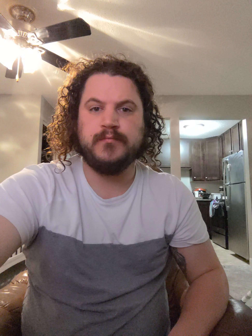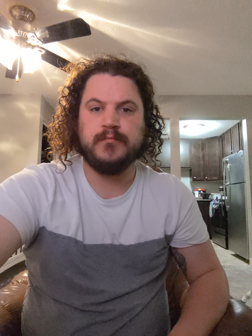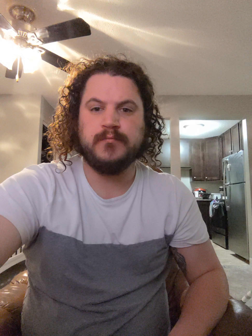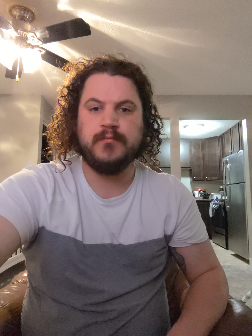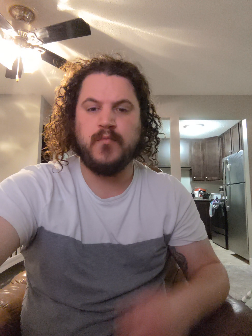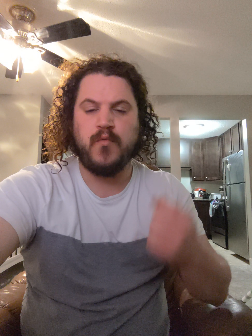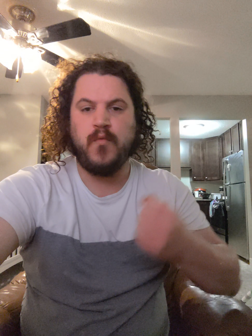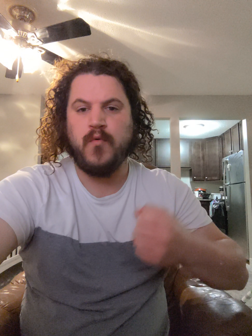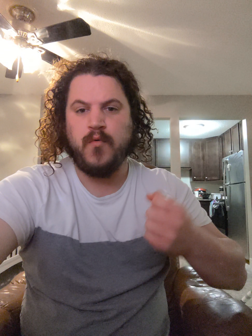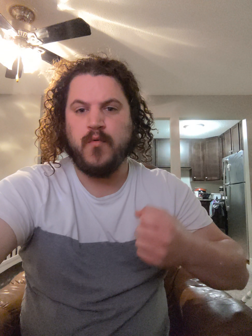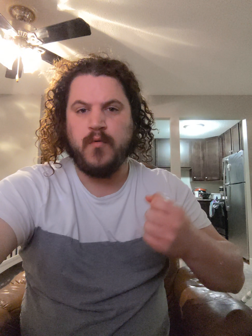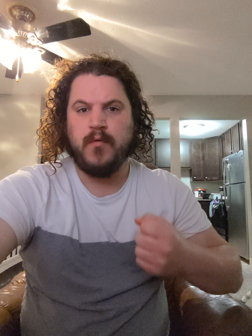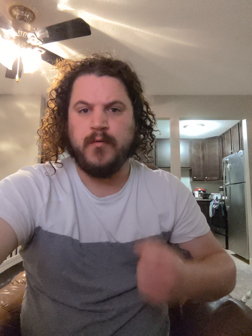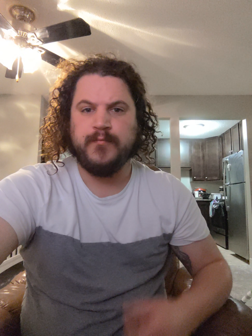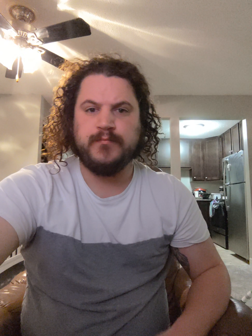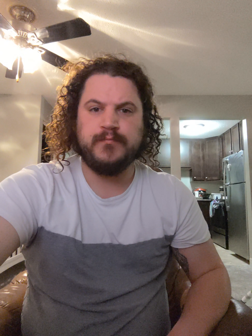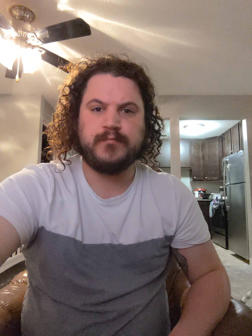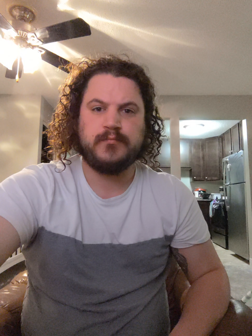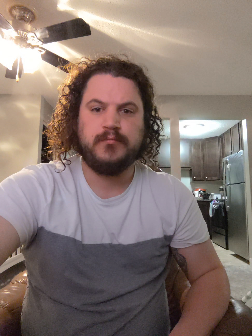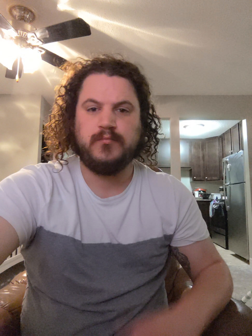car